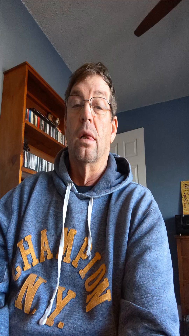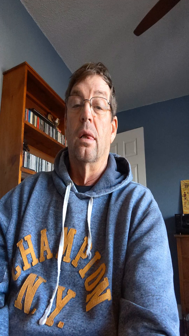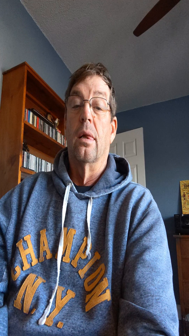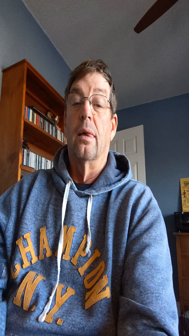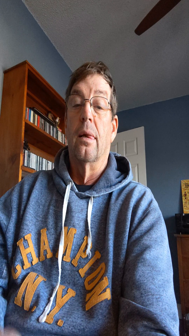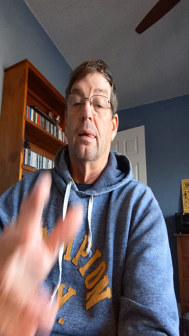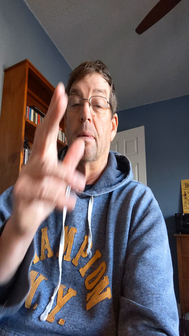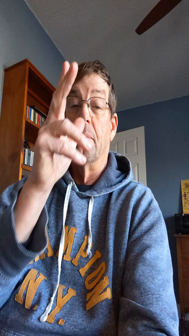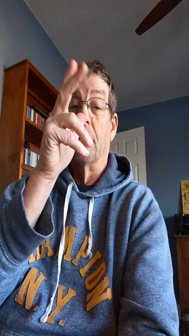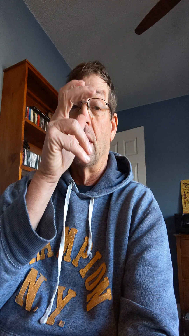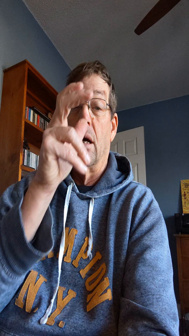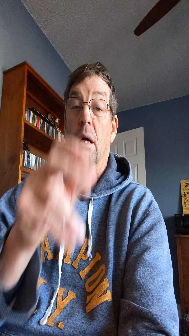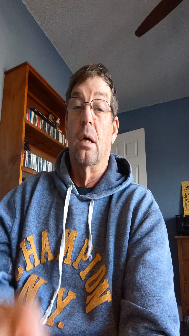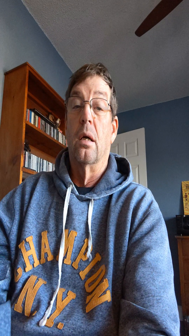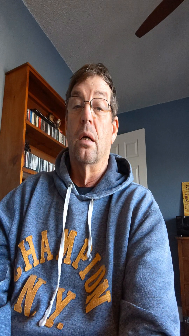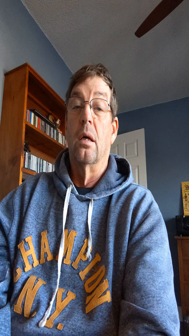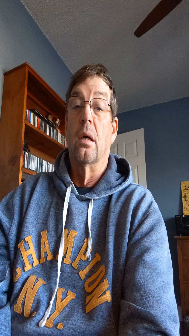bug